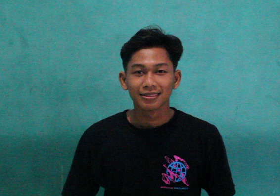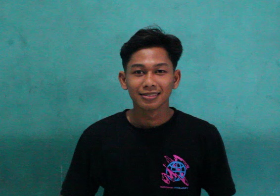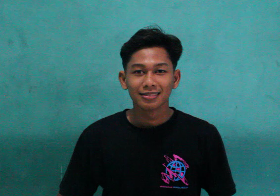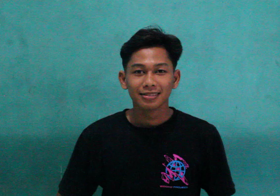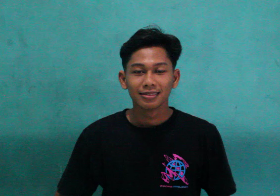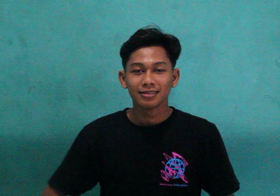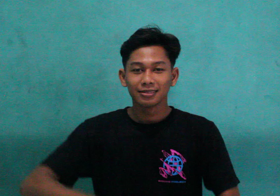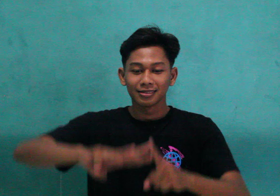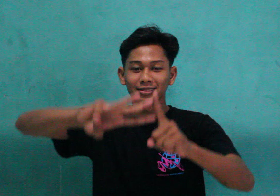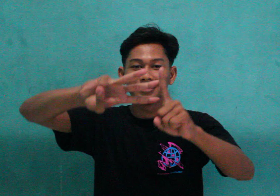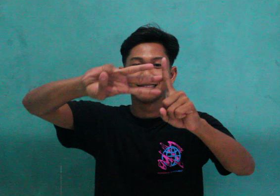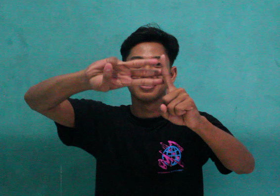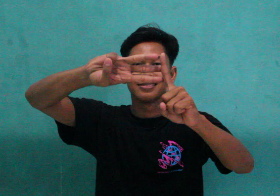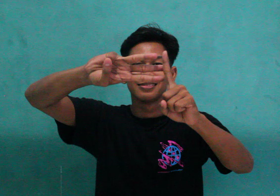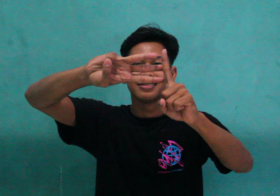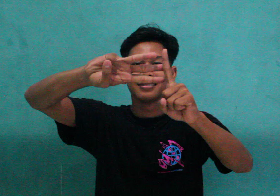B